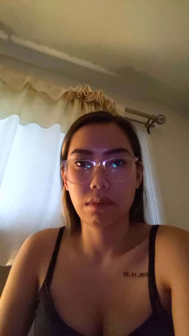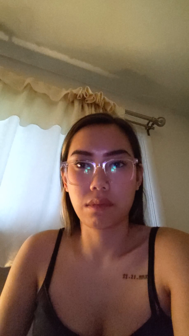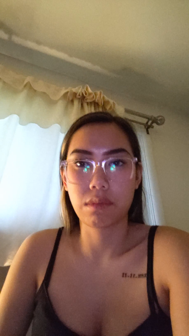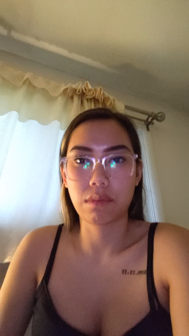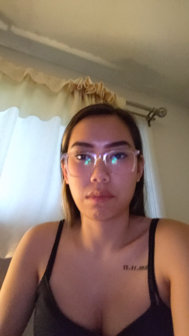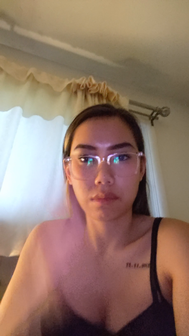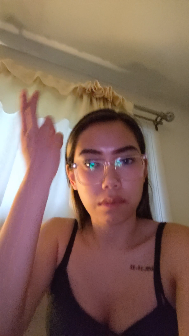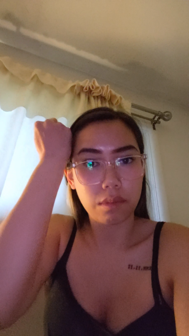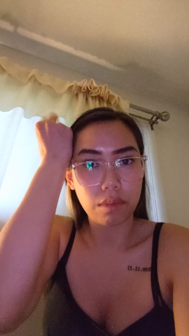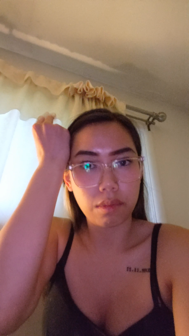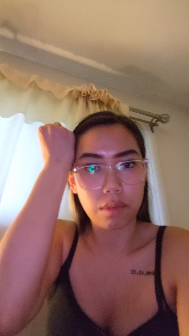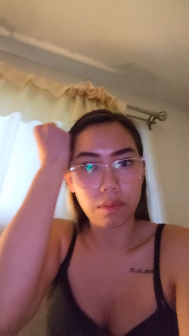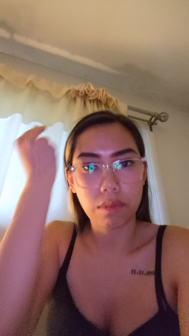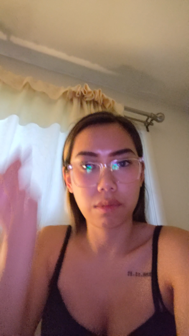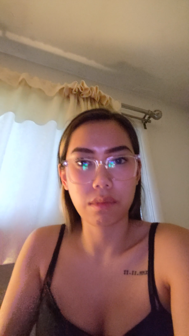bunny